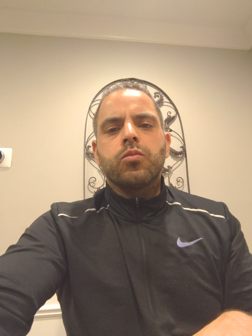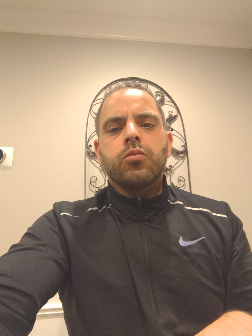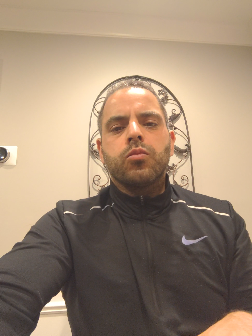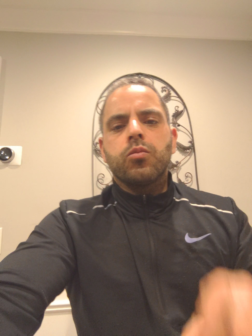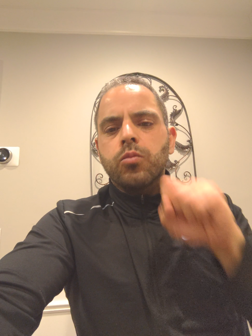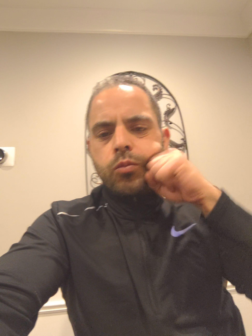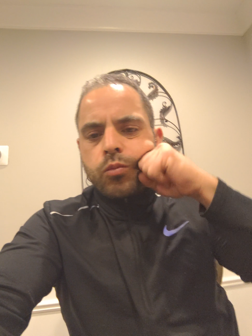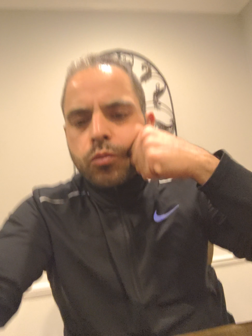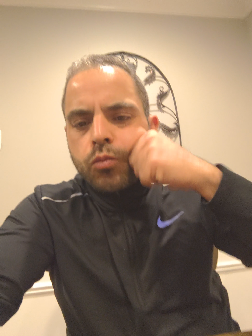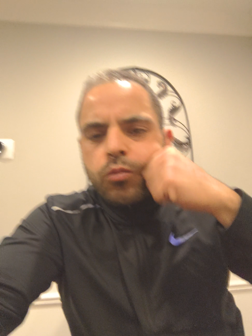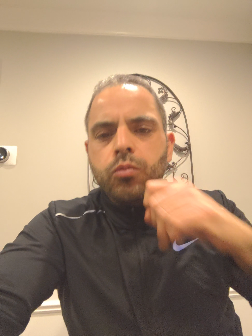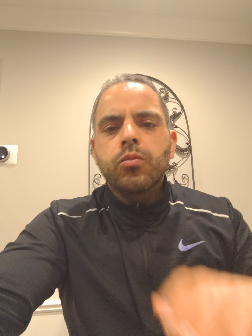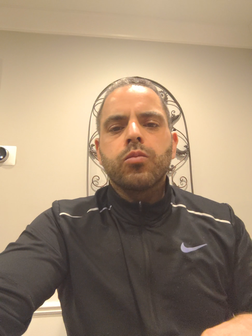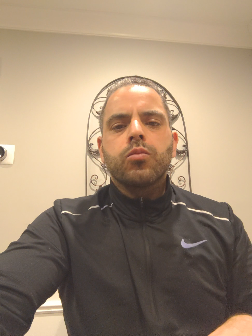apple